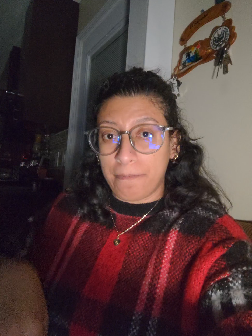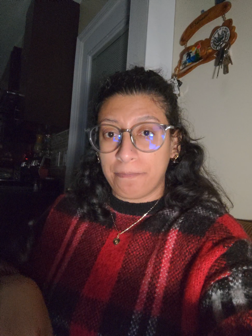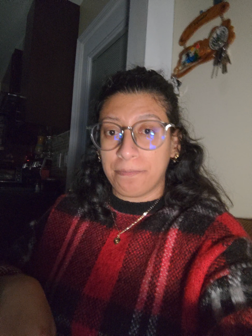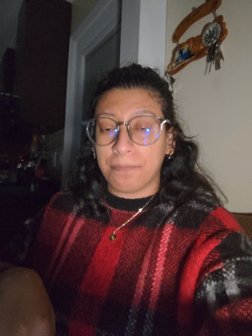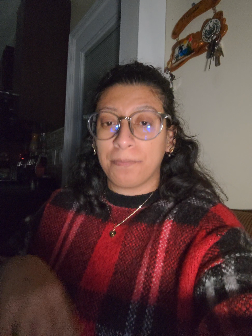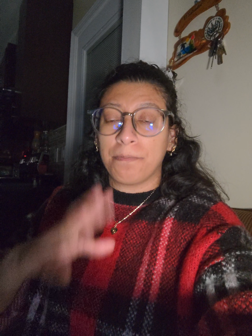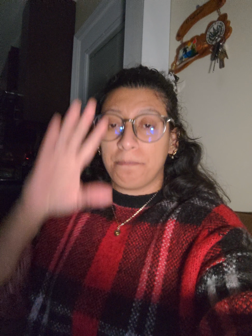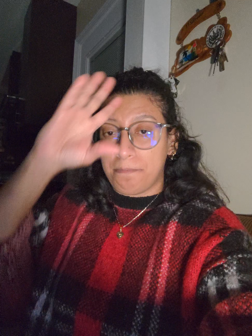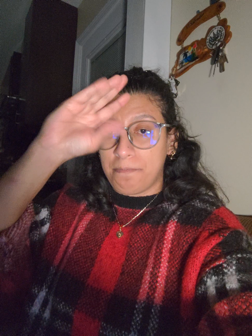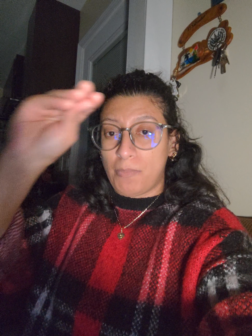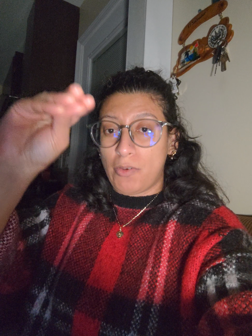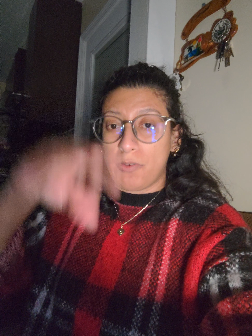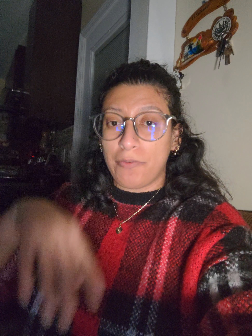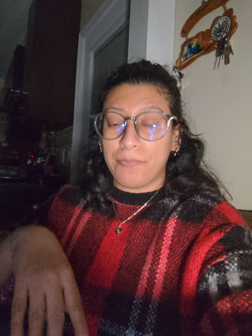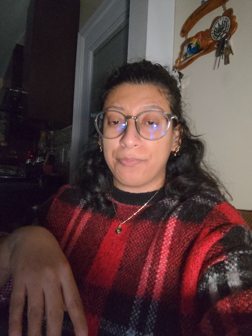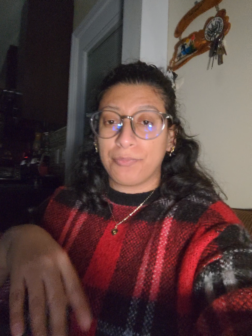boy